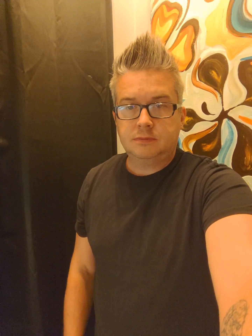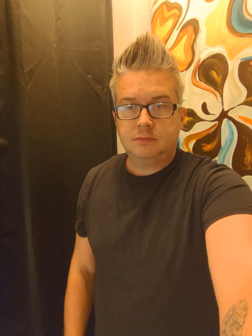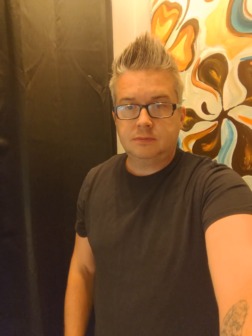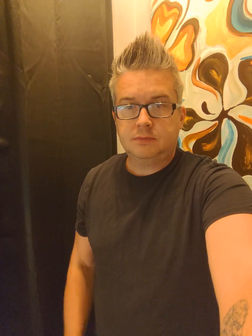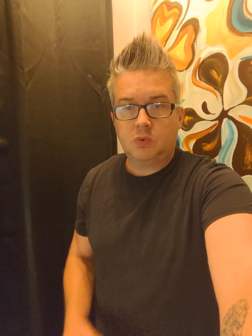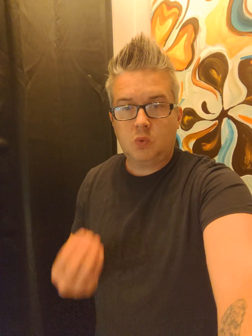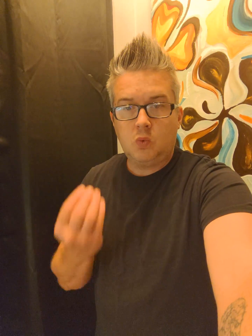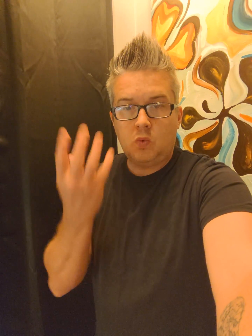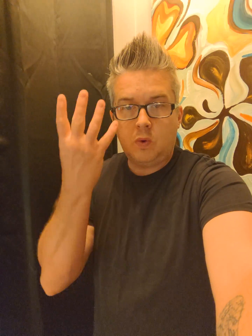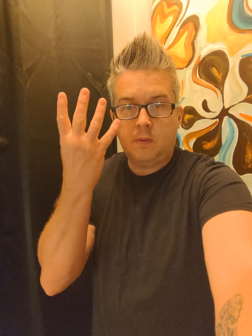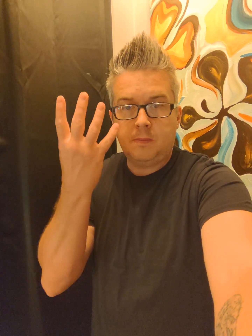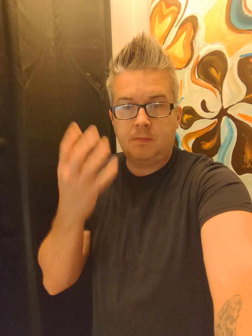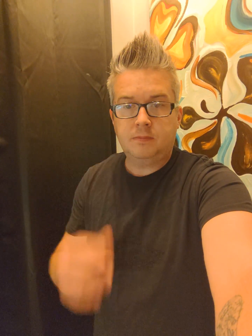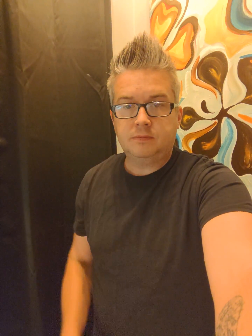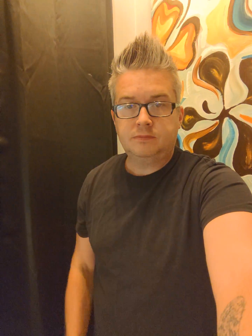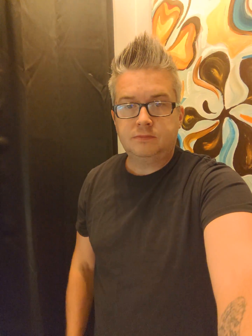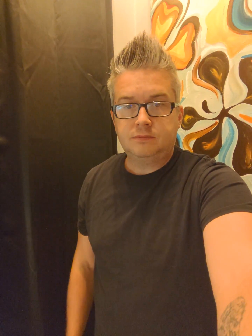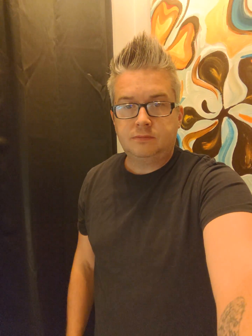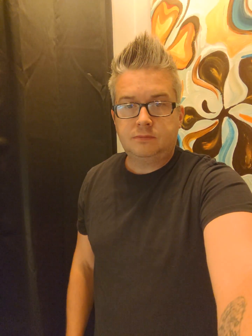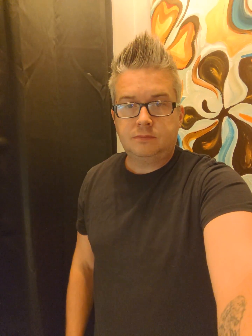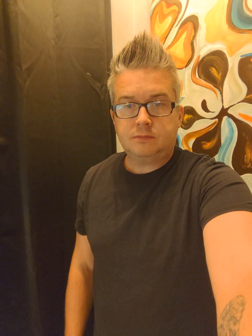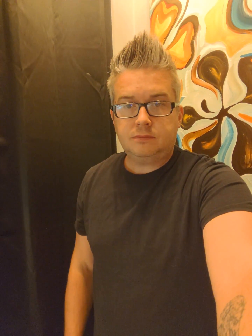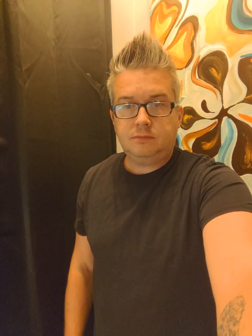plants